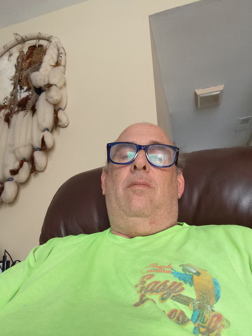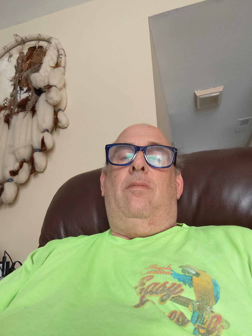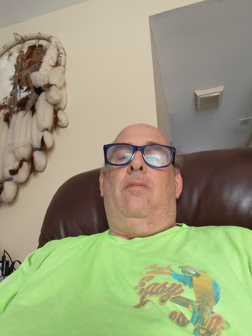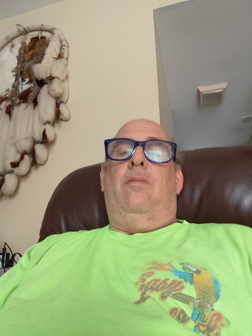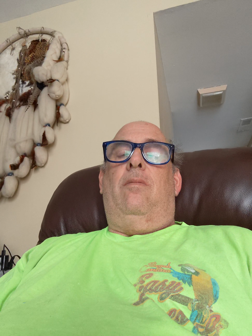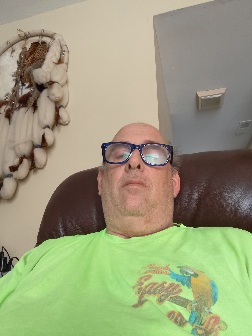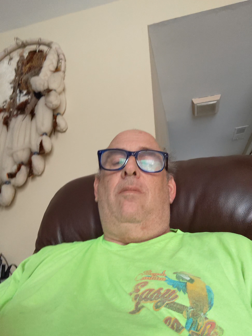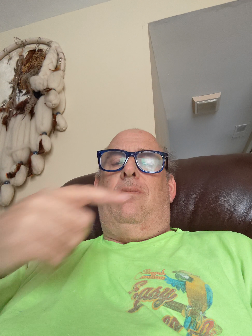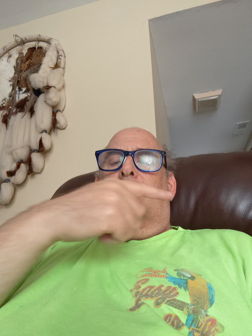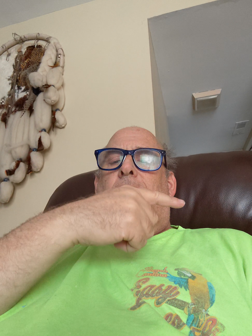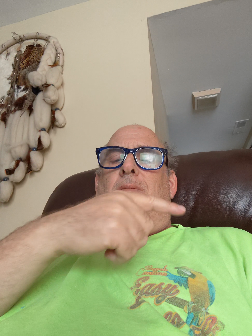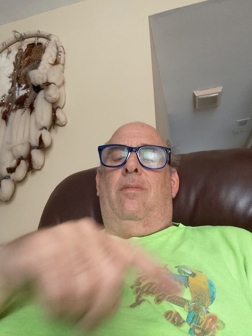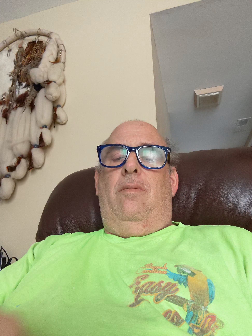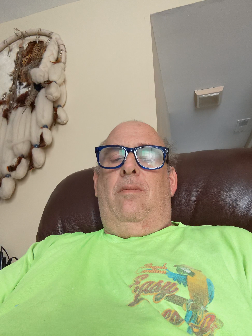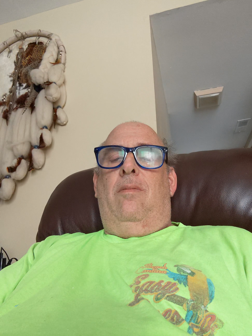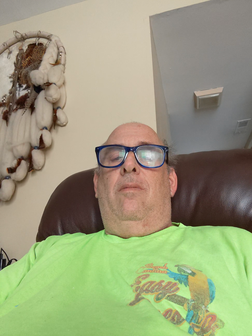he/she/it